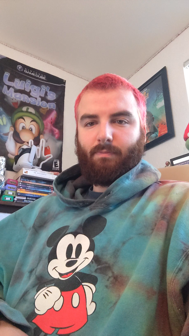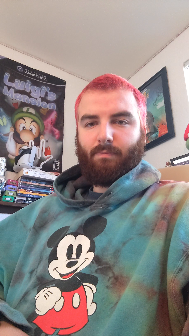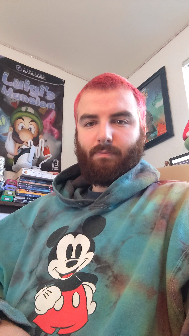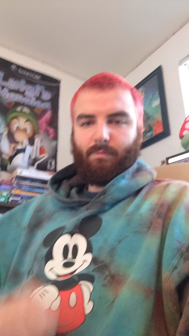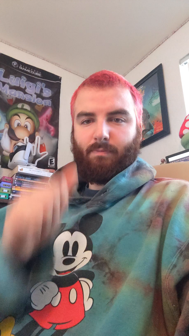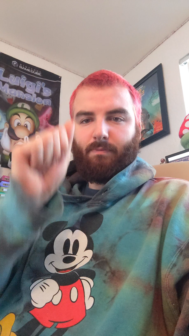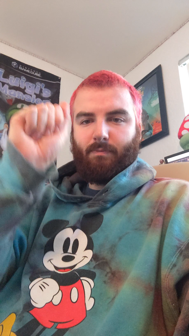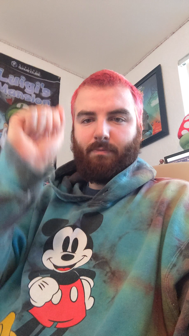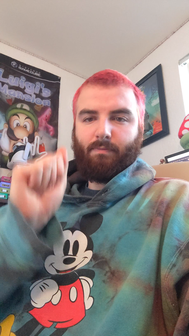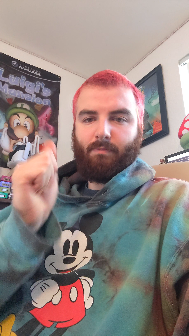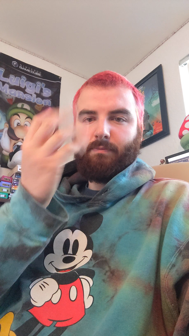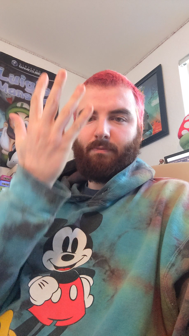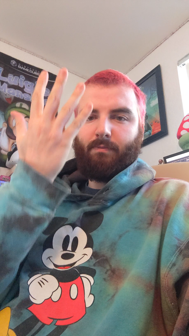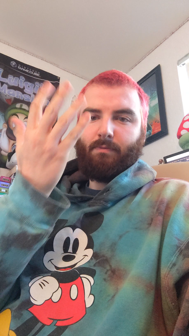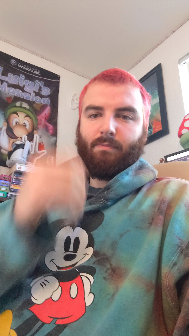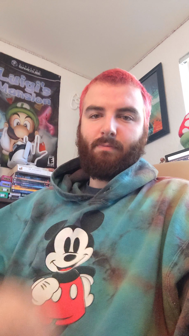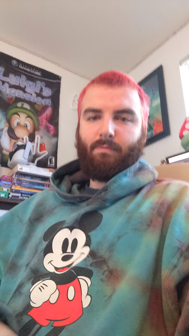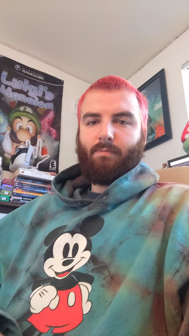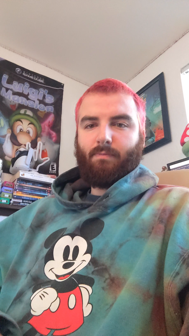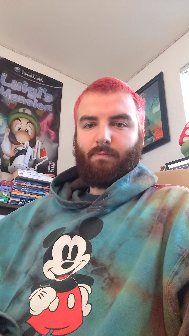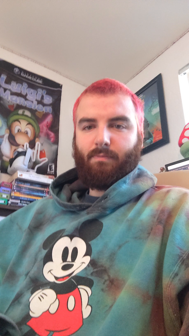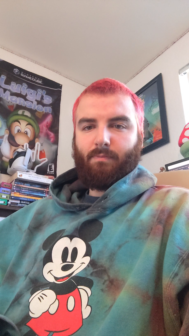gloves